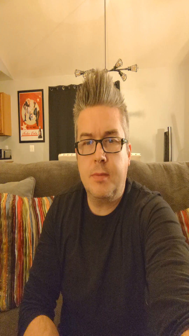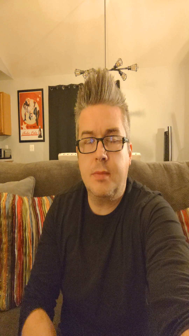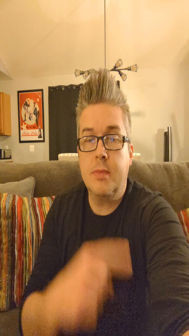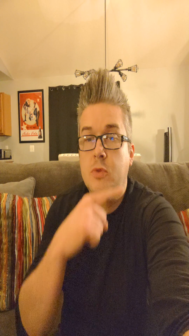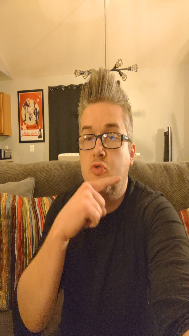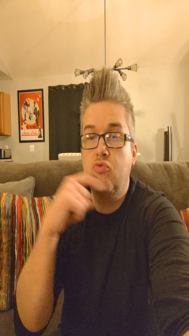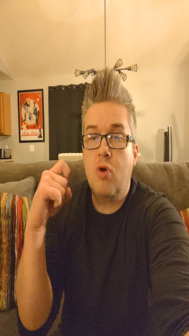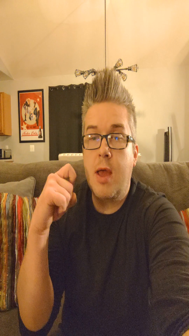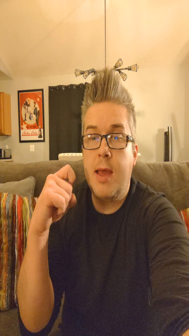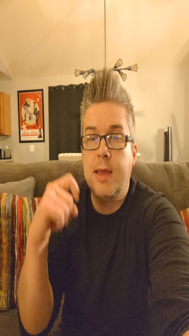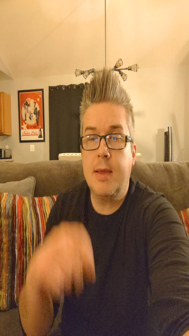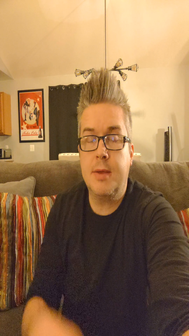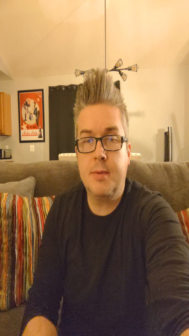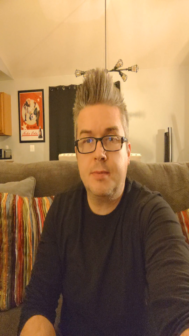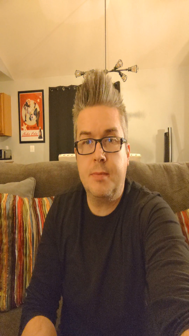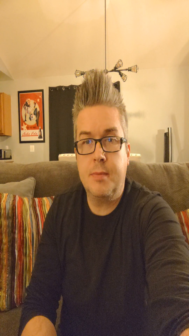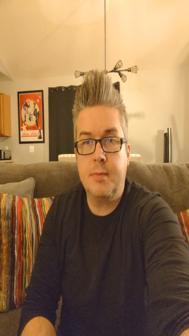dry